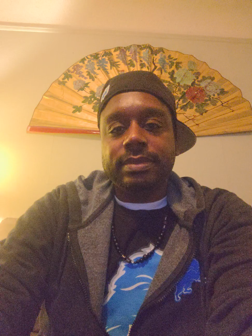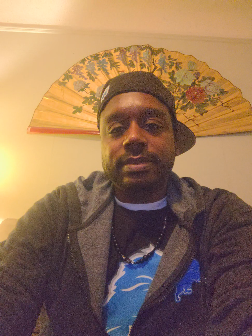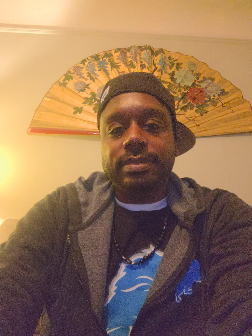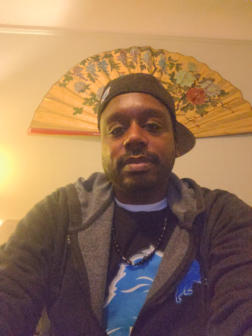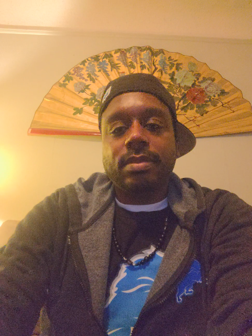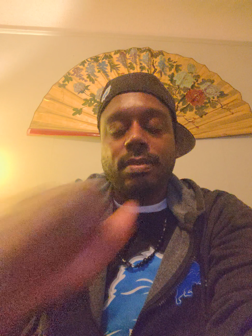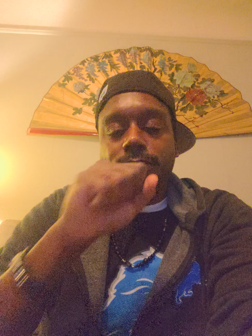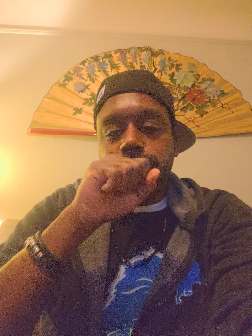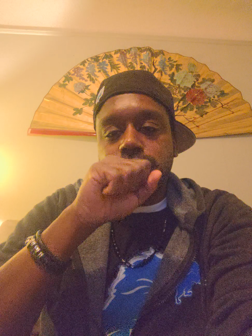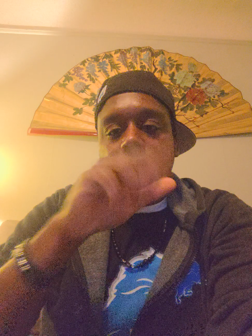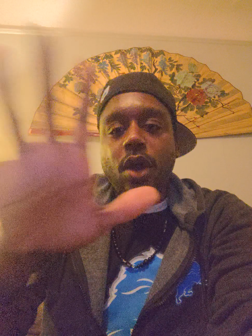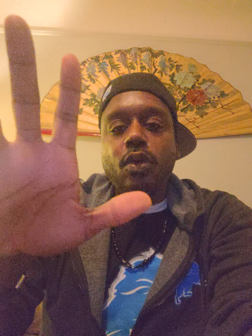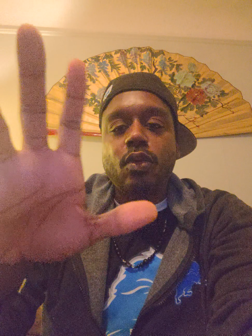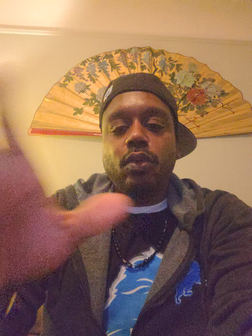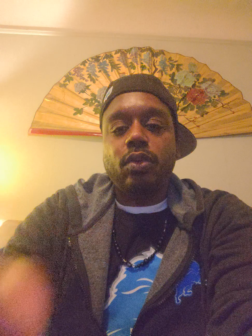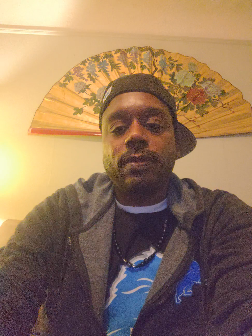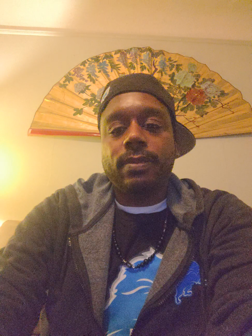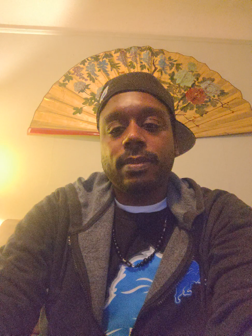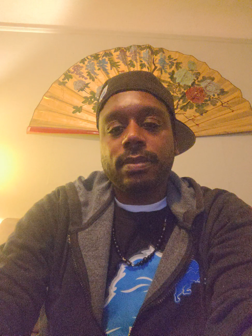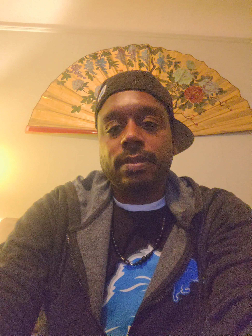blow